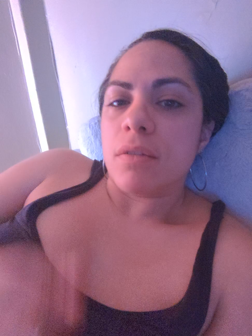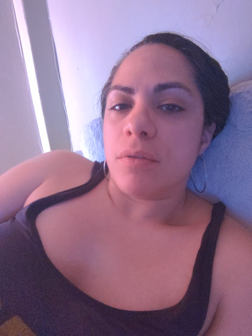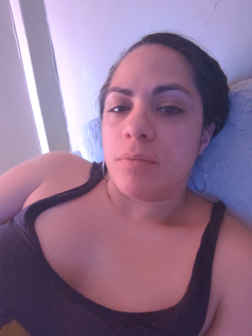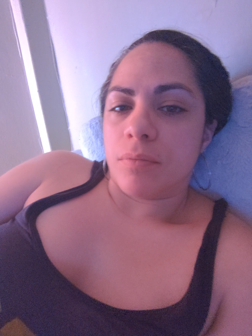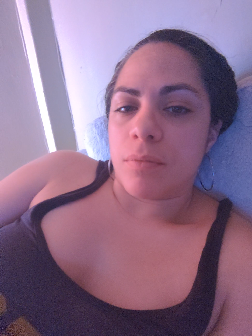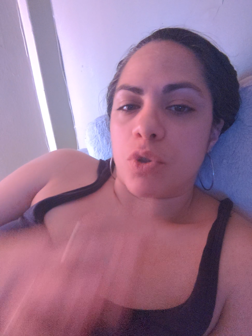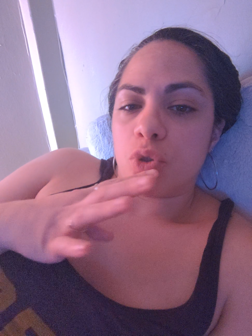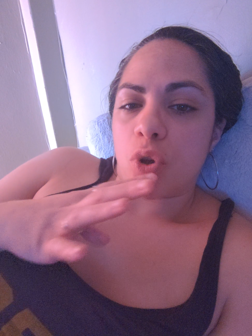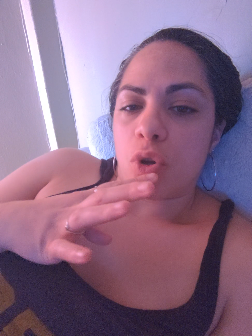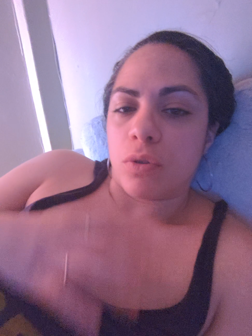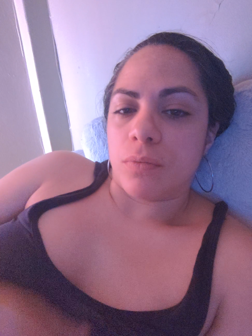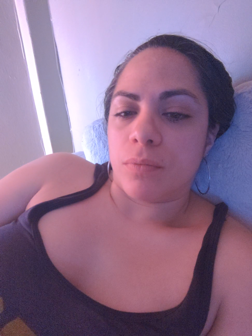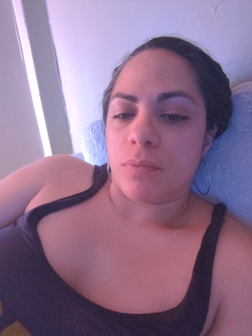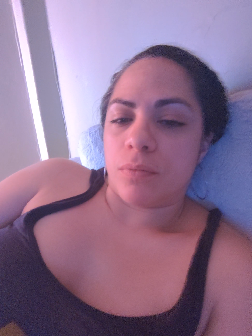talk